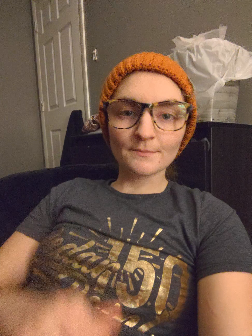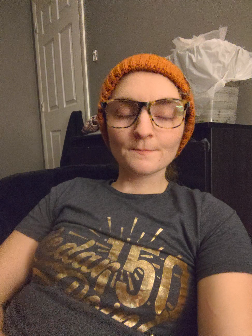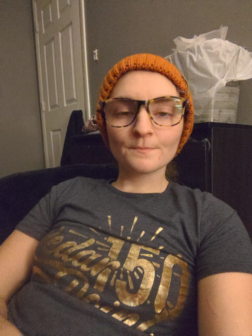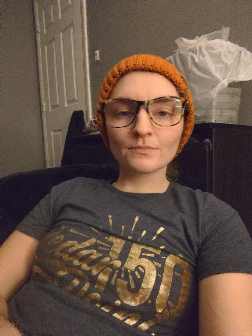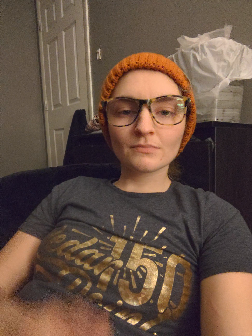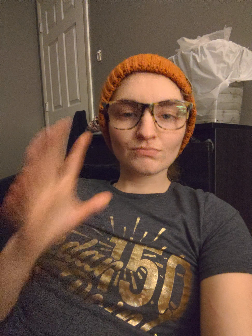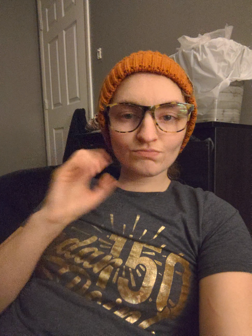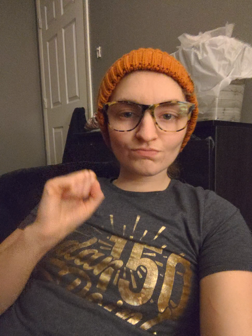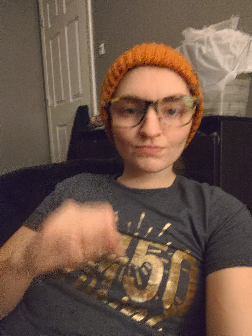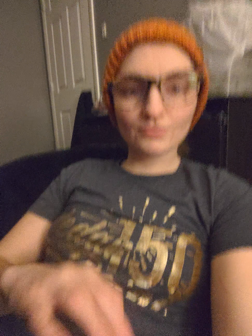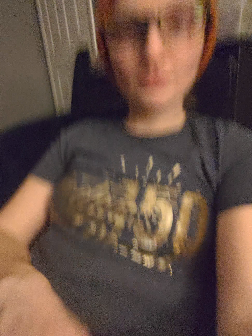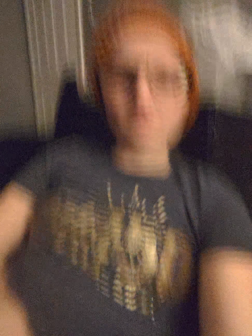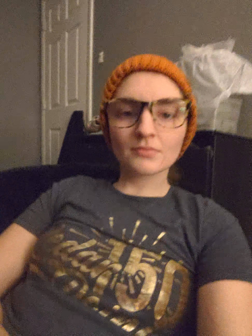loud